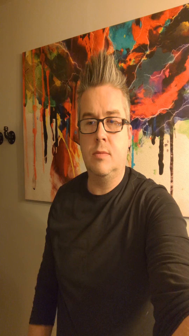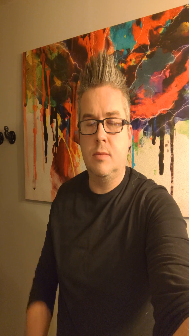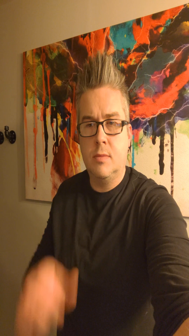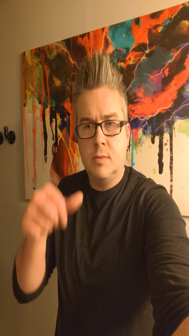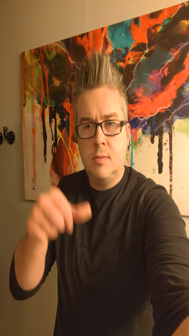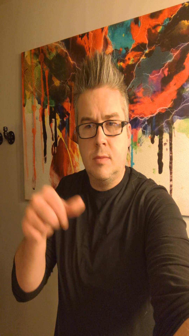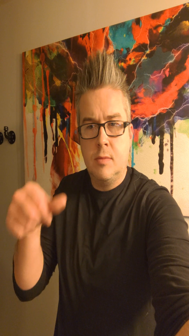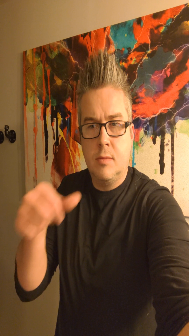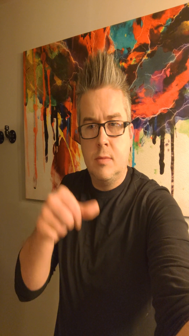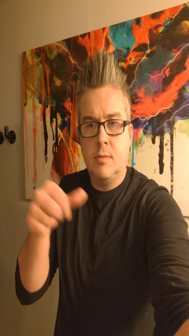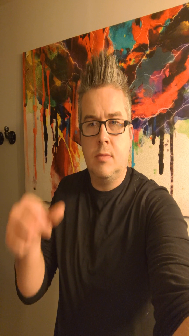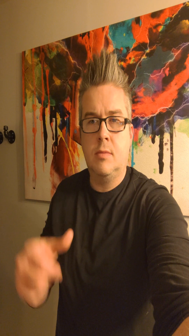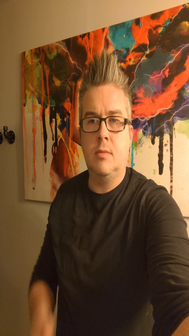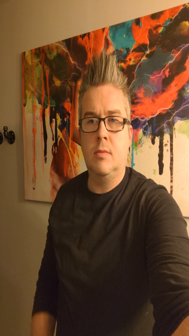puzzle